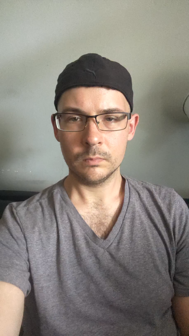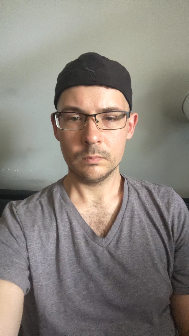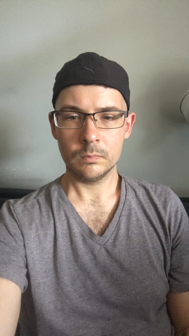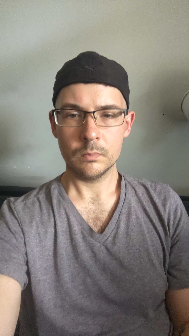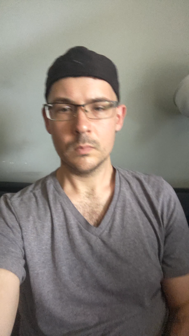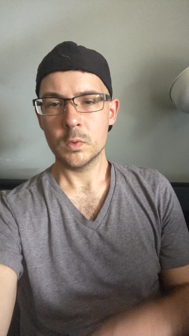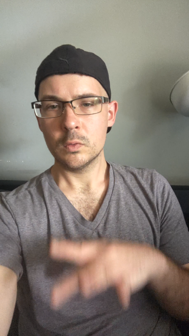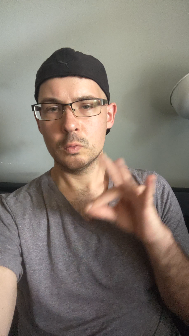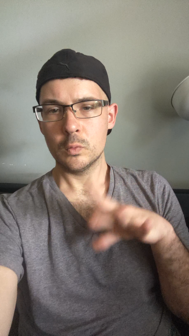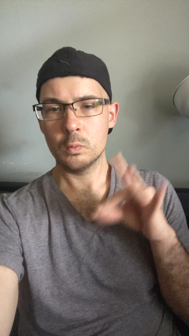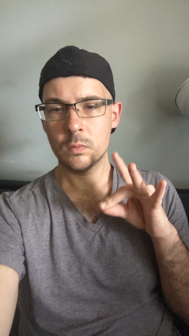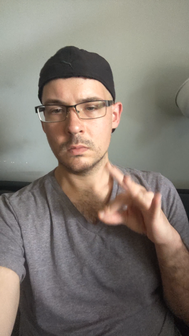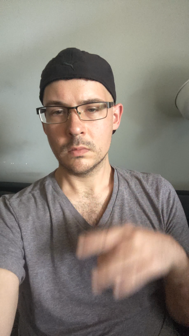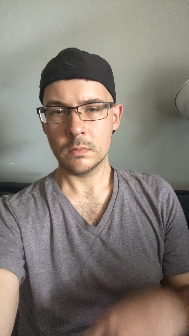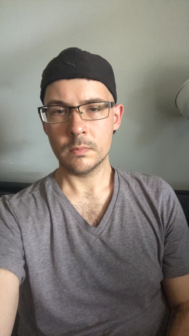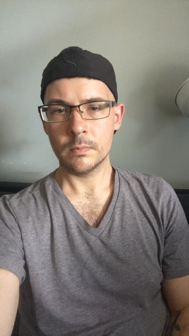choose